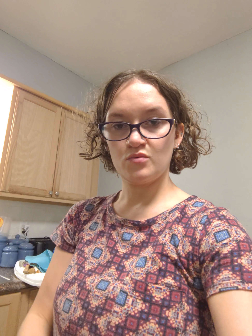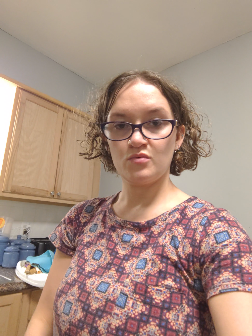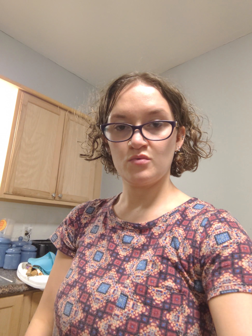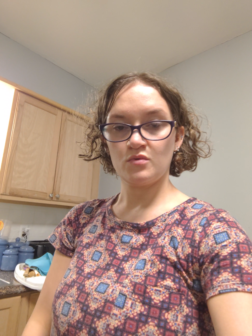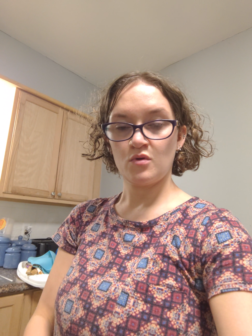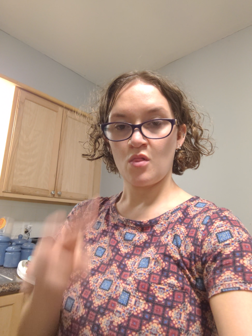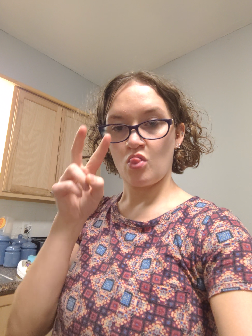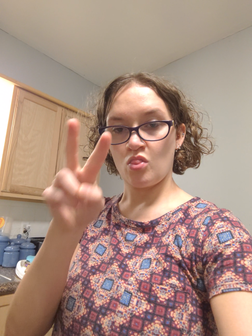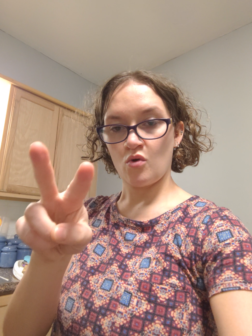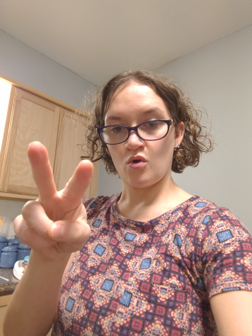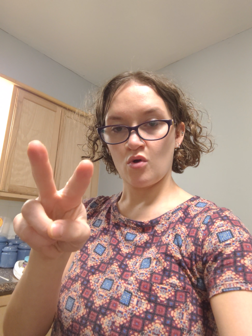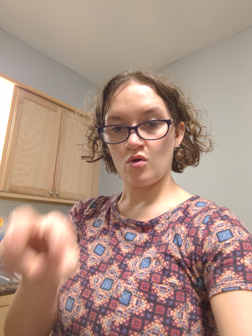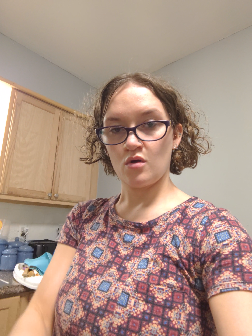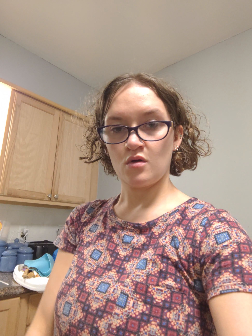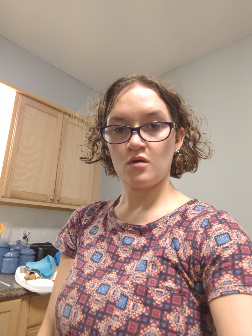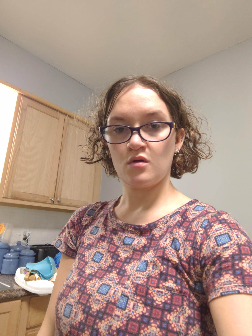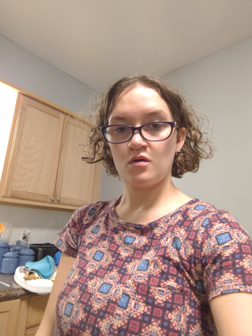look